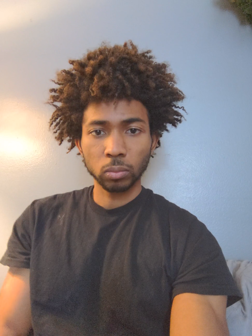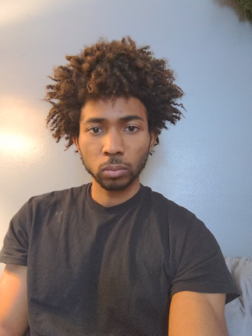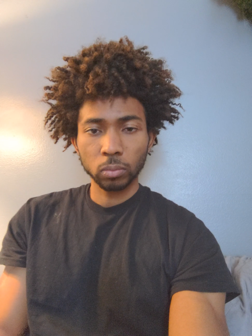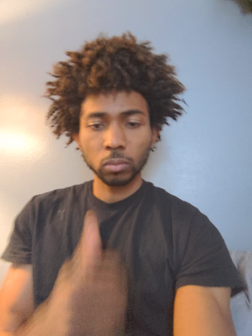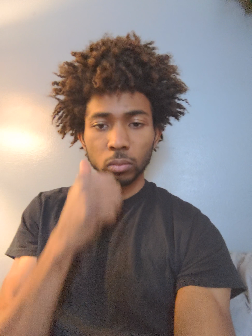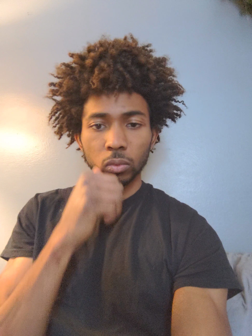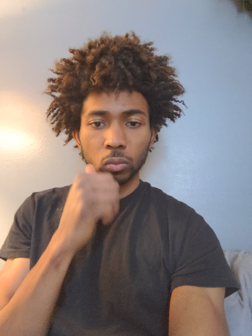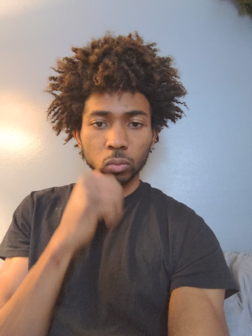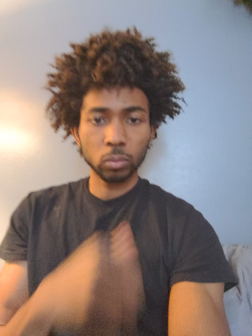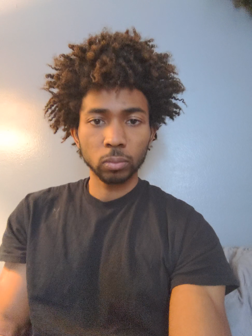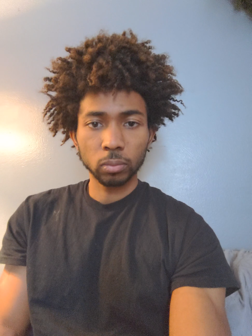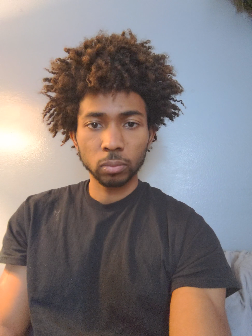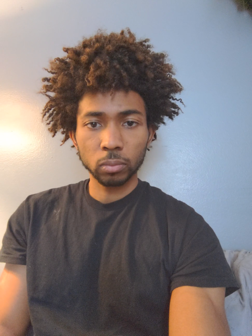girl